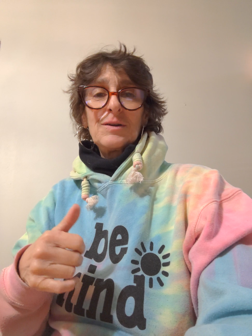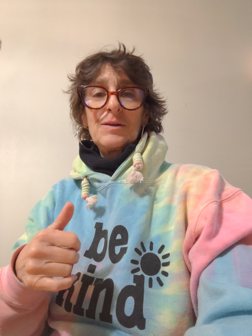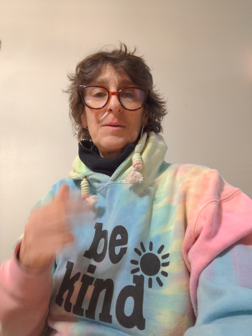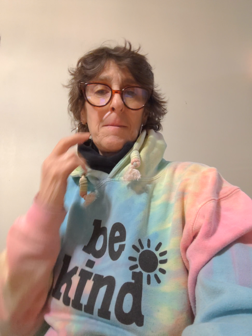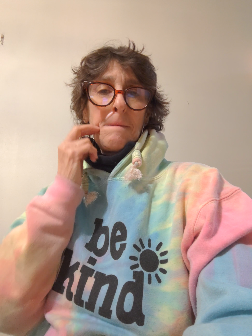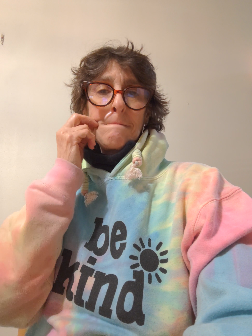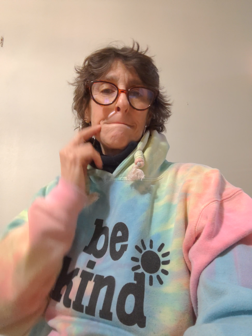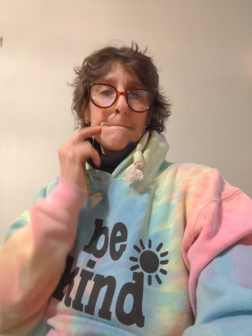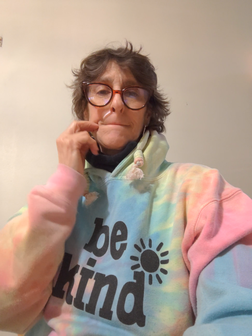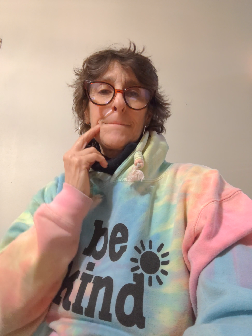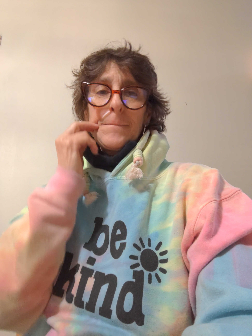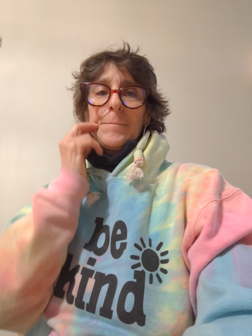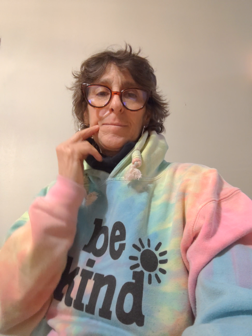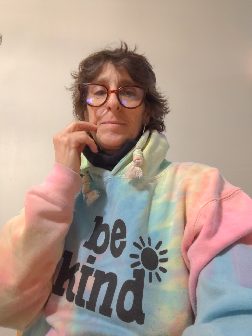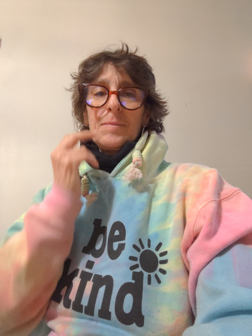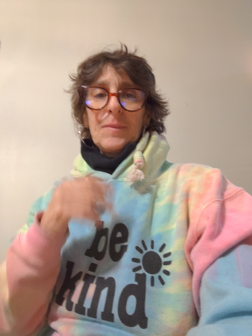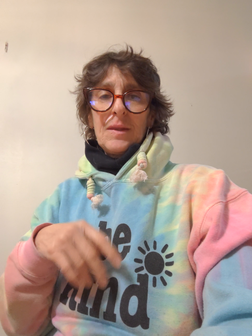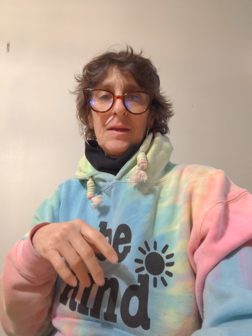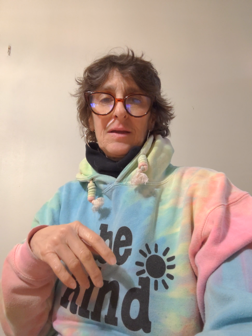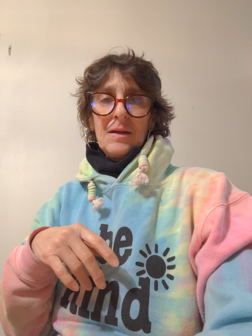gum